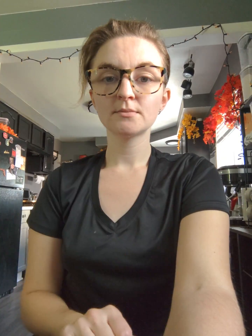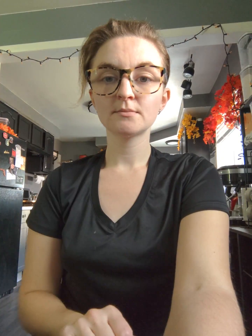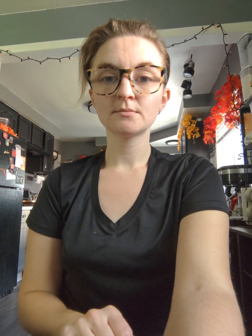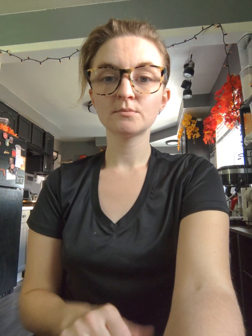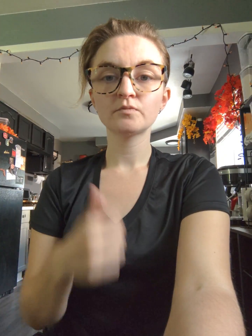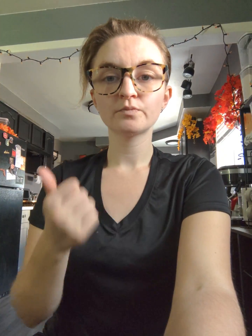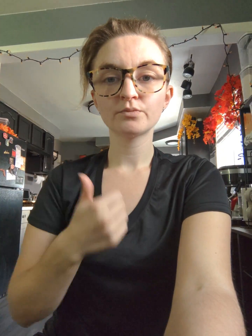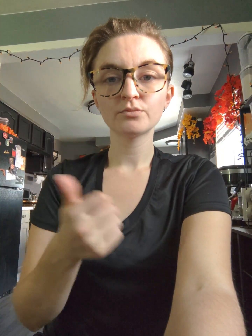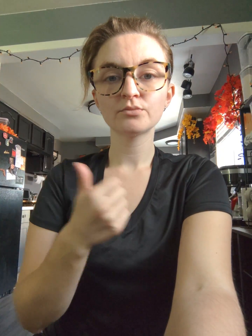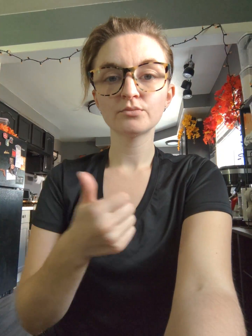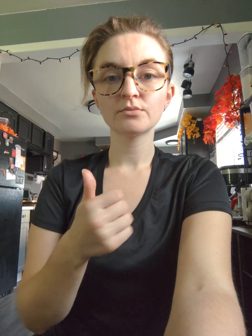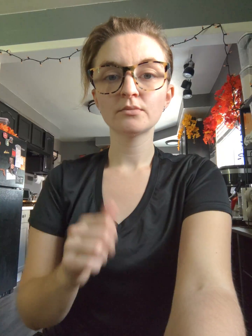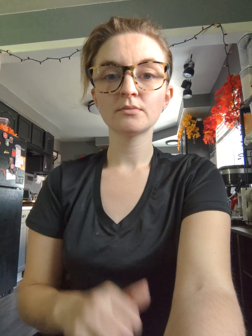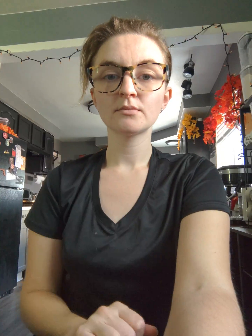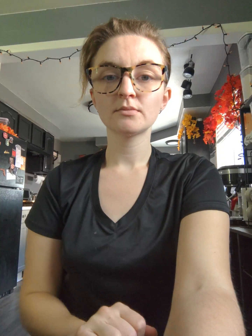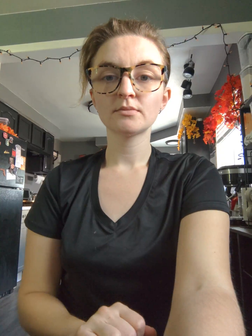chase